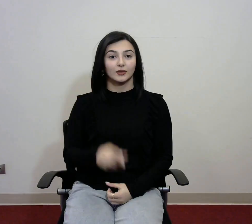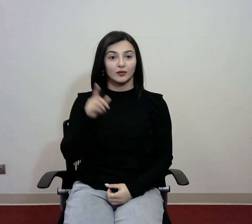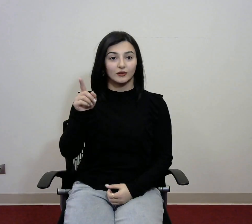O